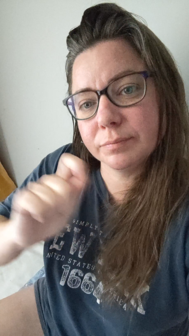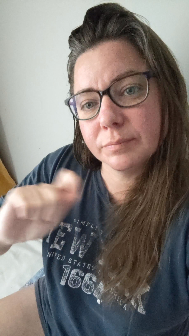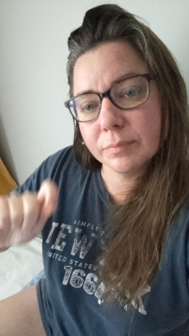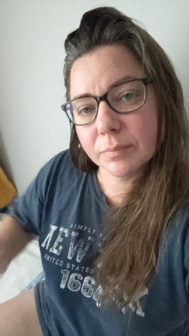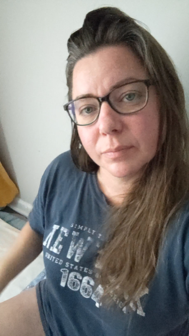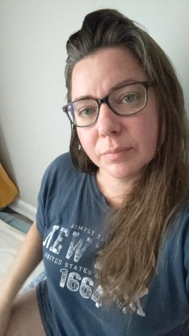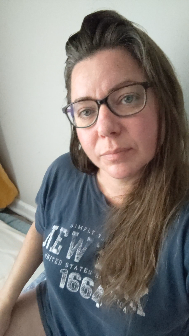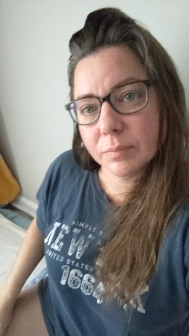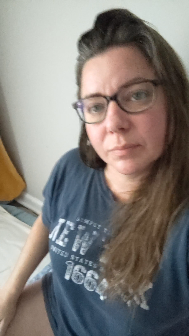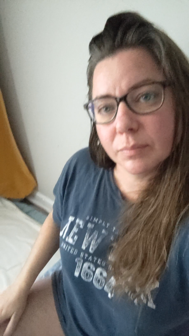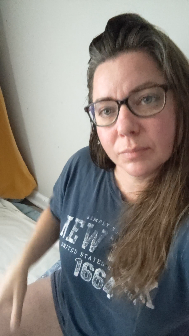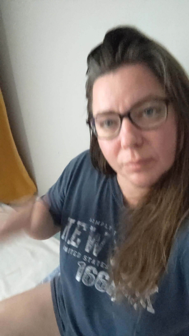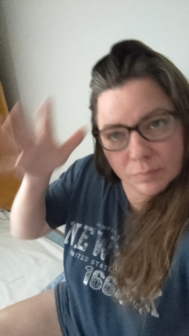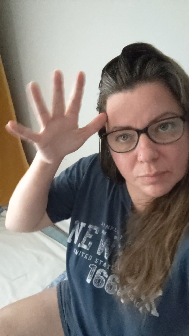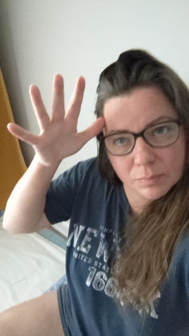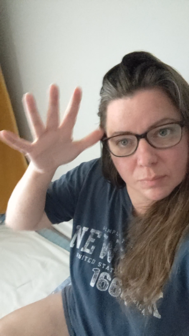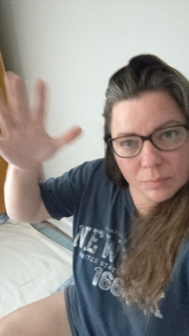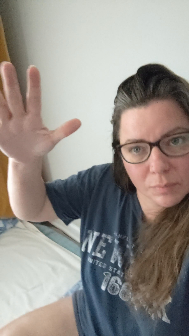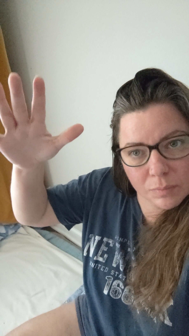moose